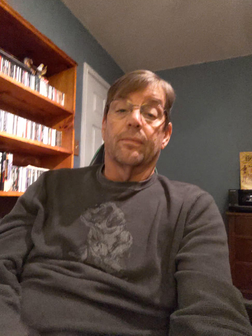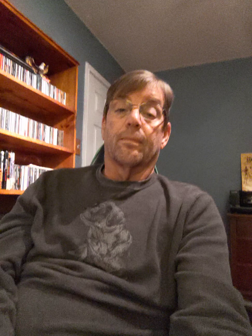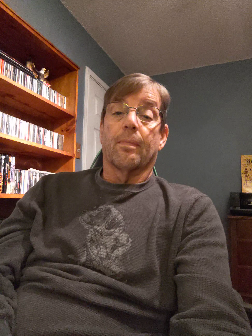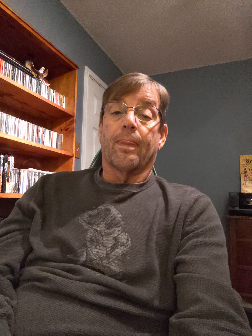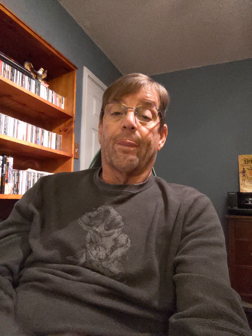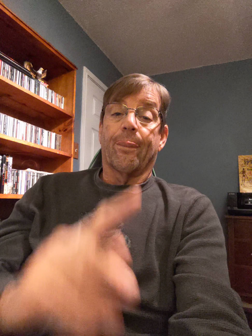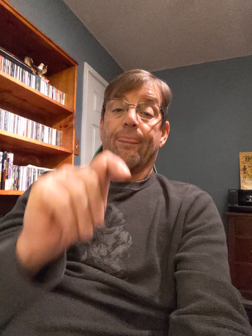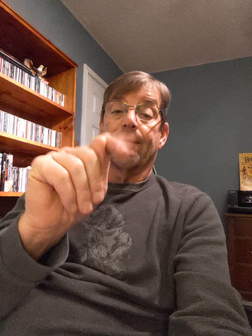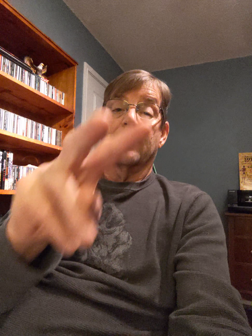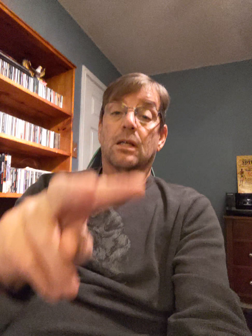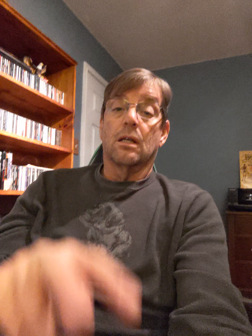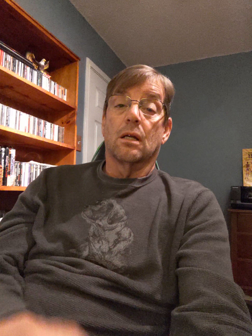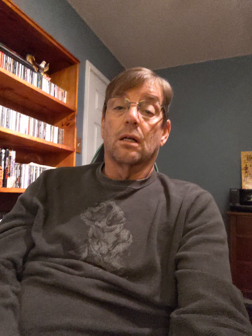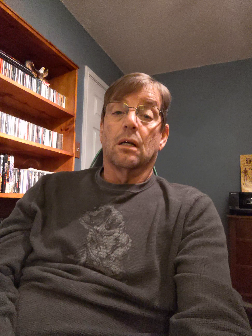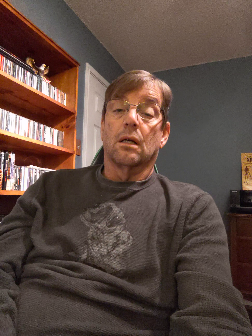TV